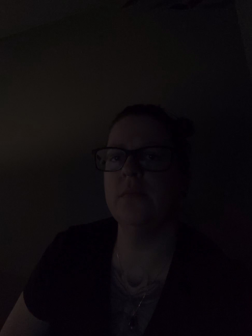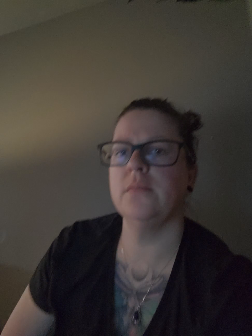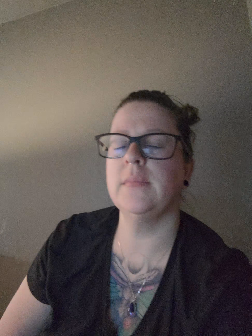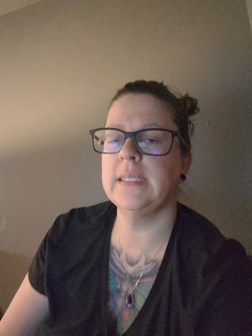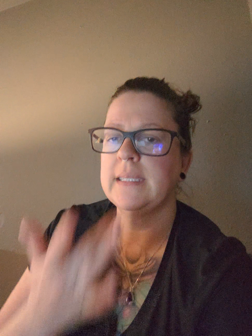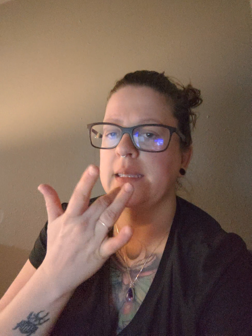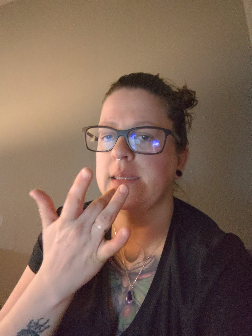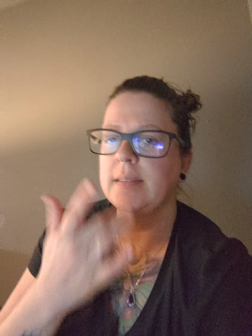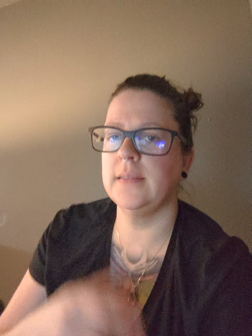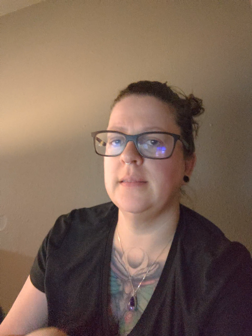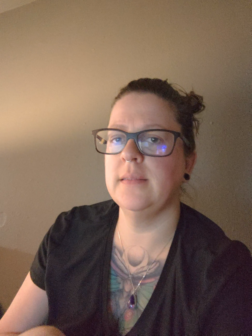taste